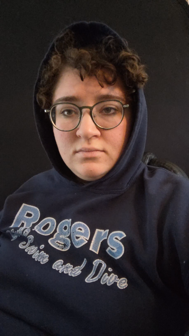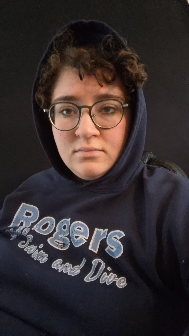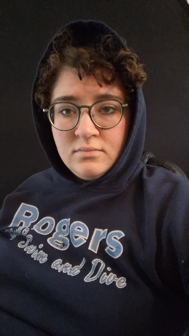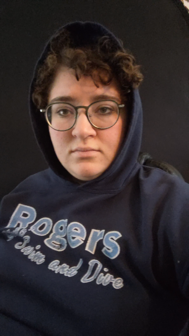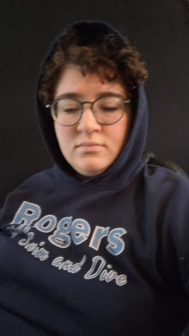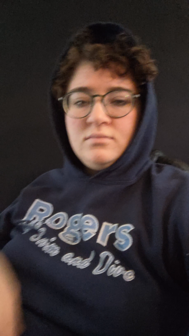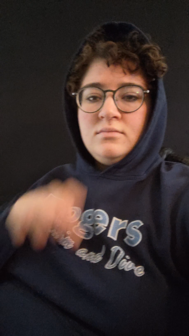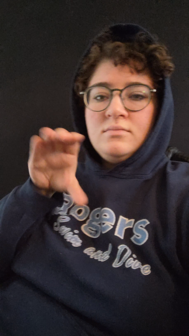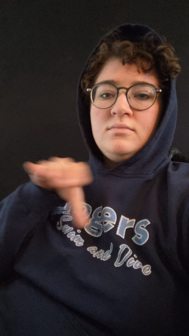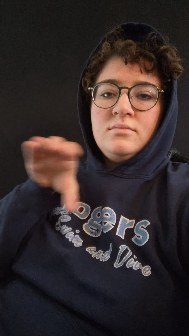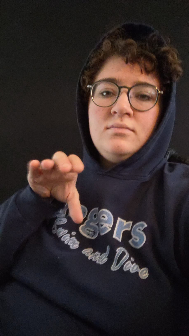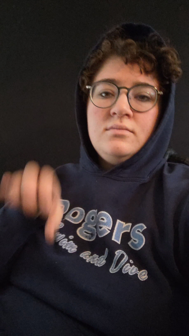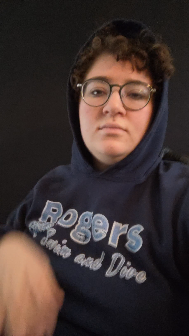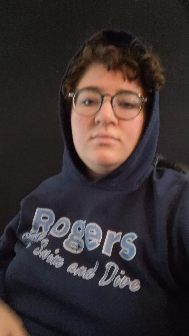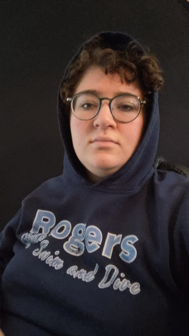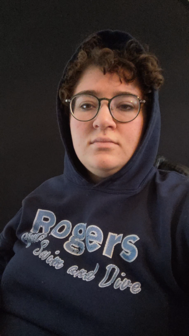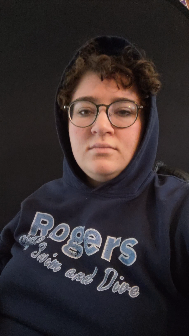does